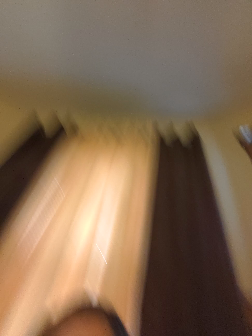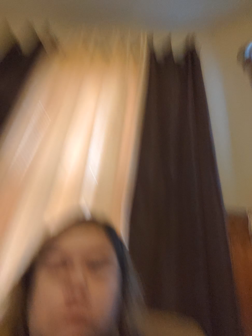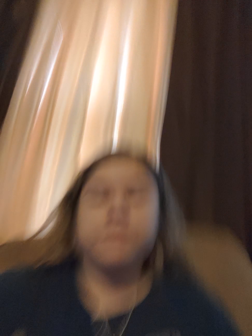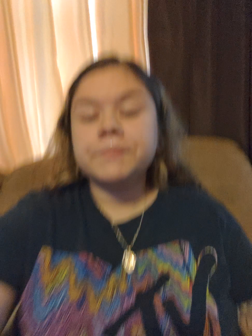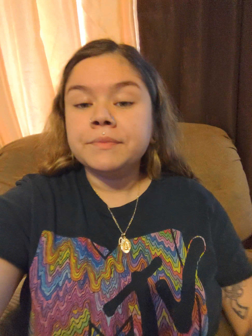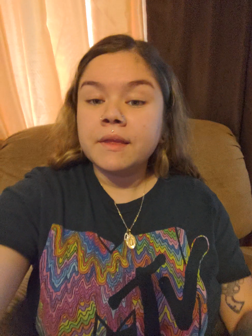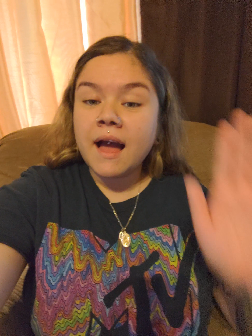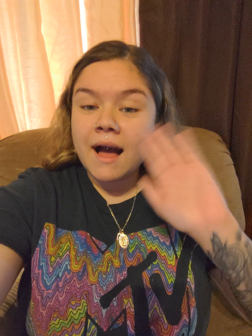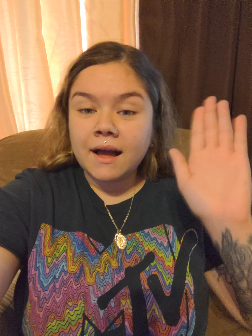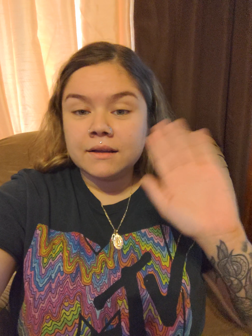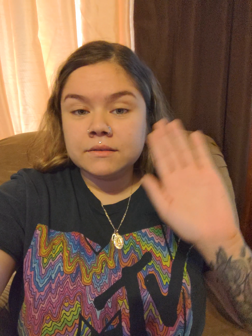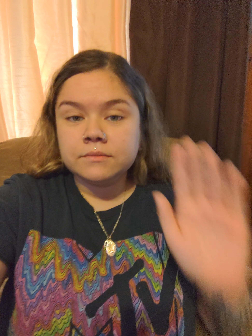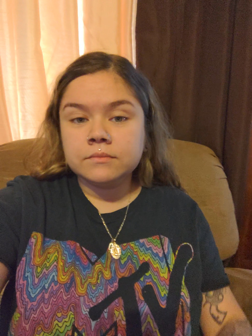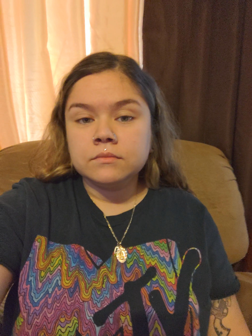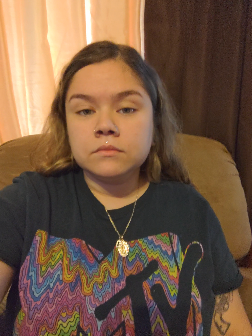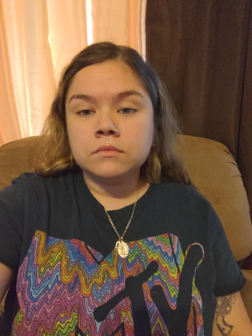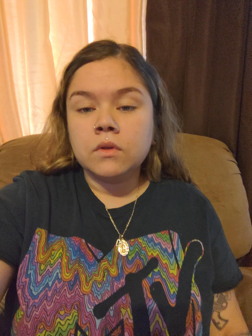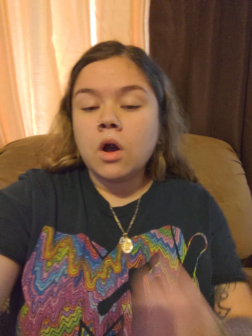hi